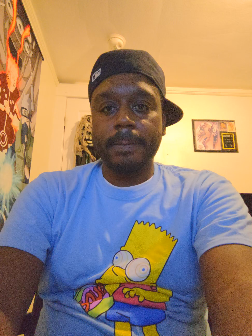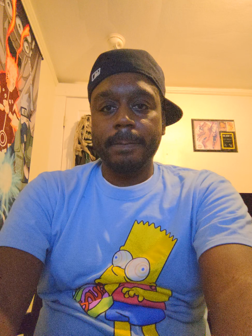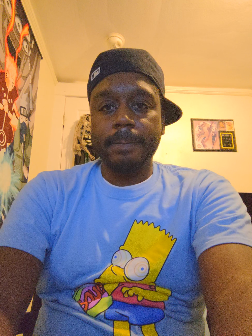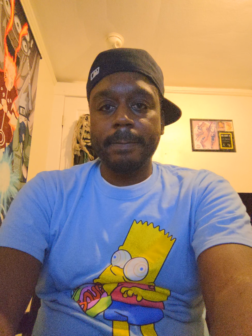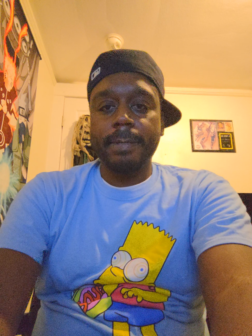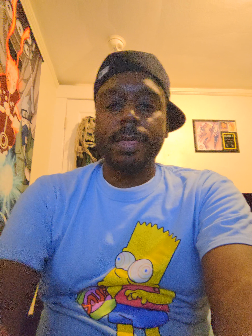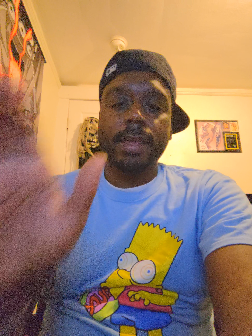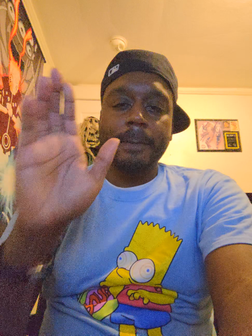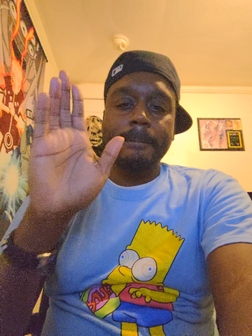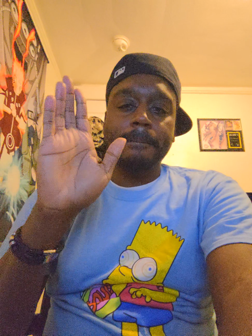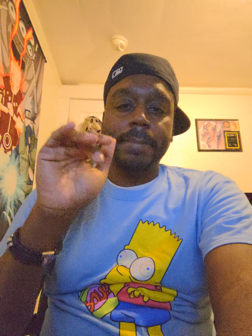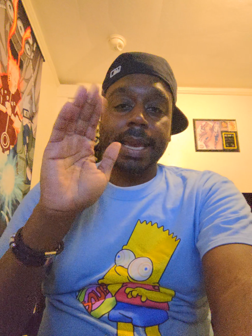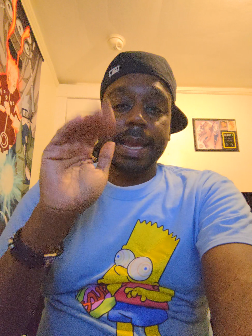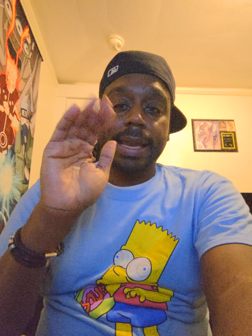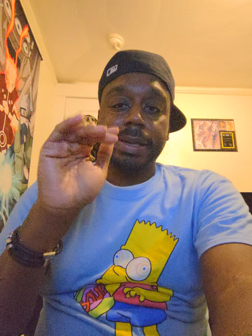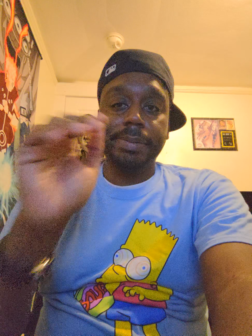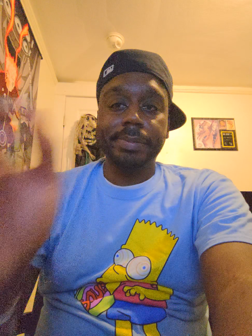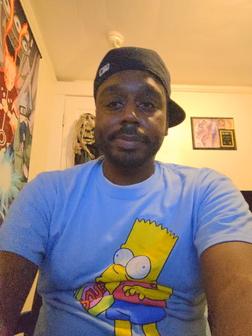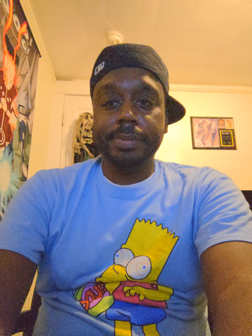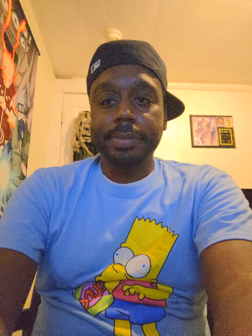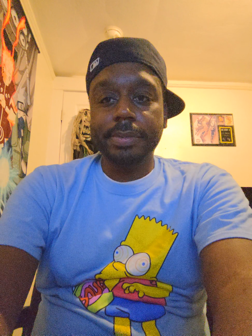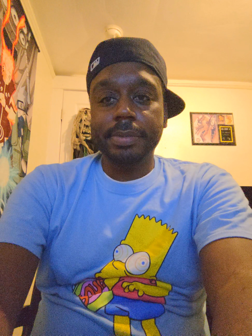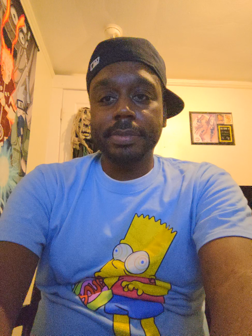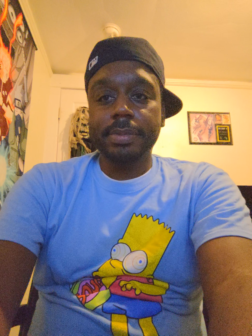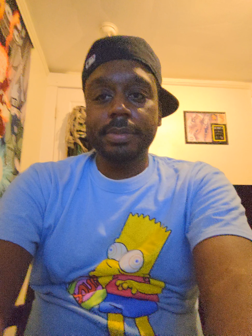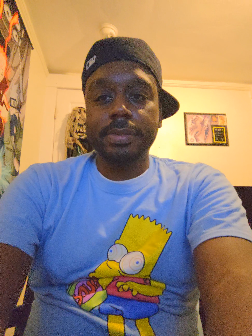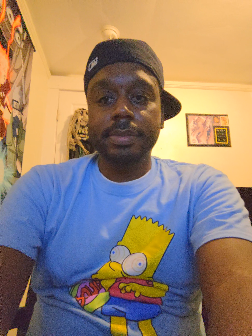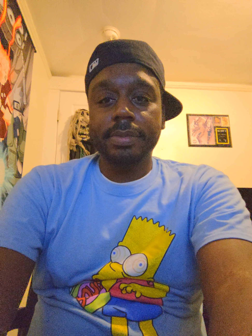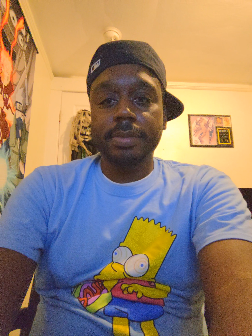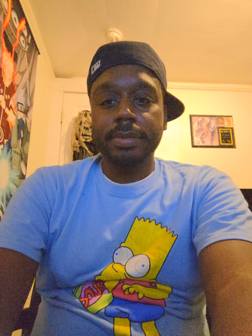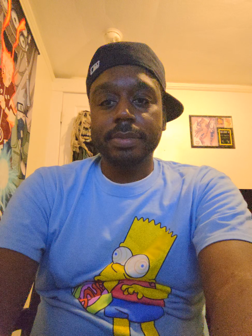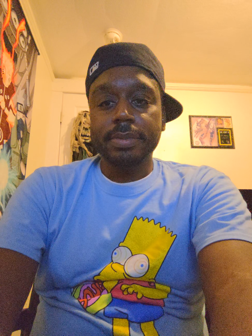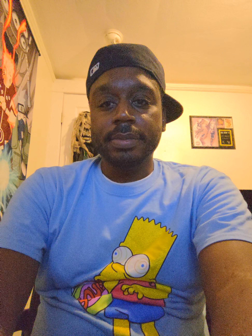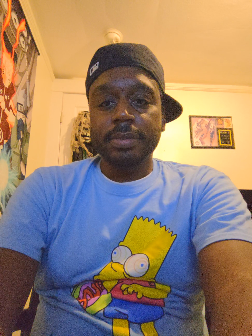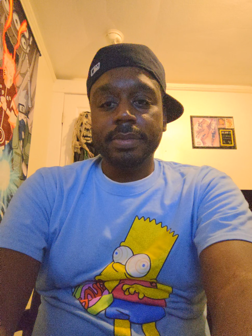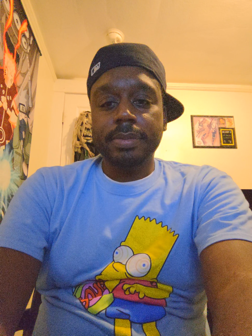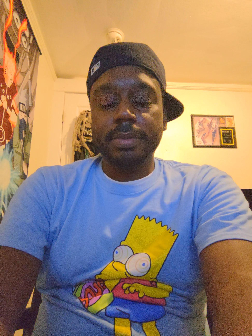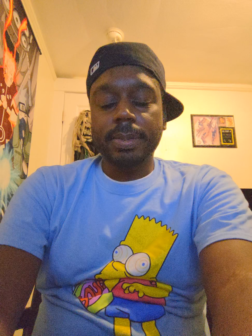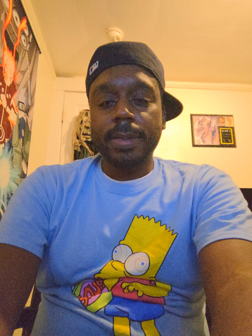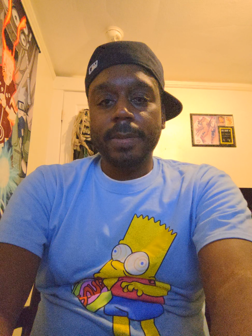bye